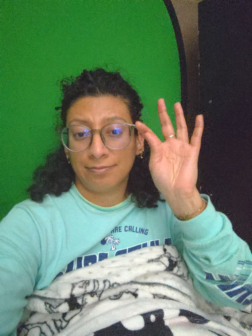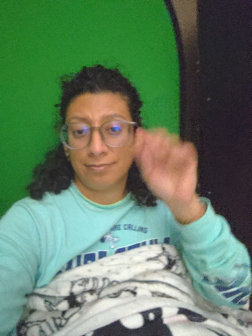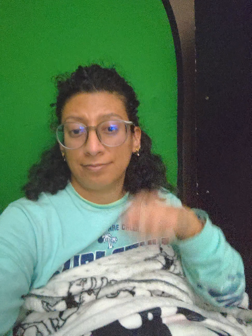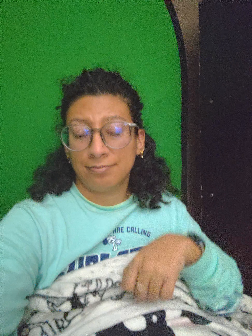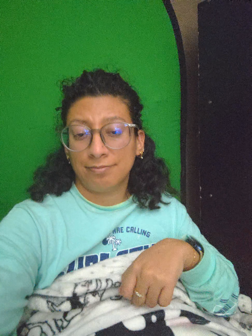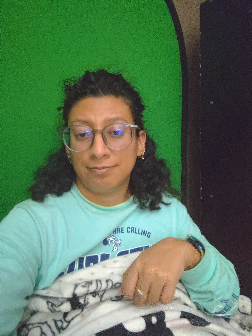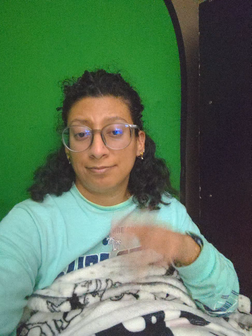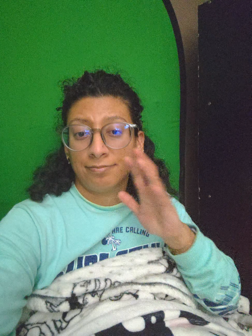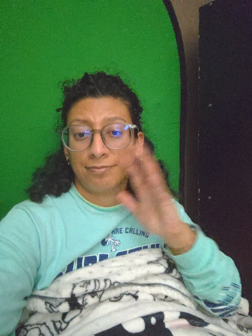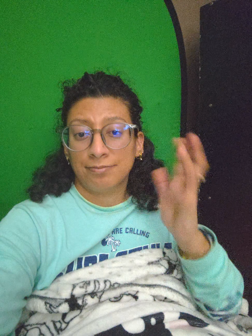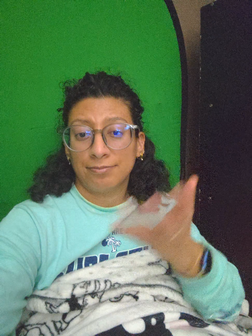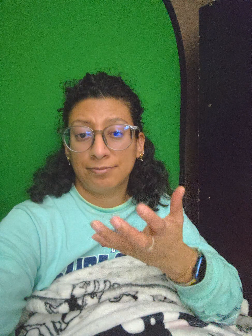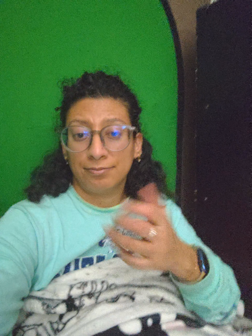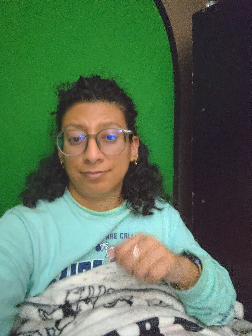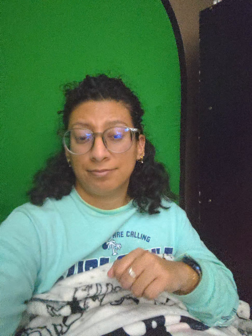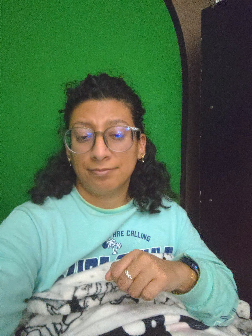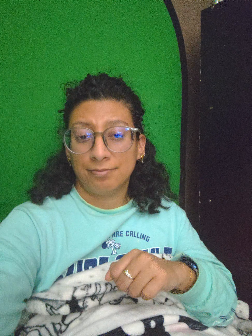balloon